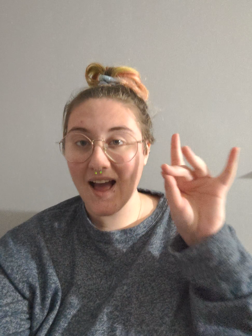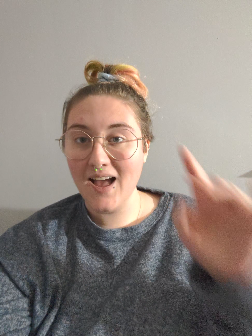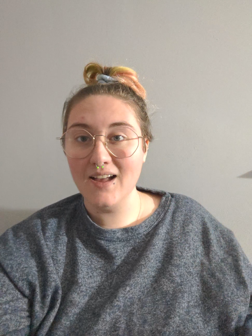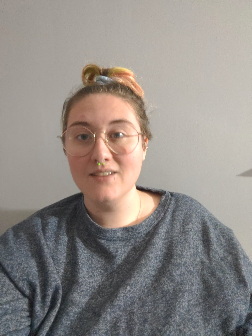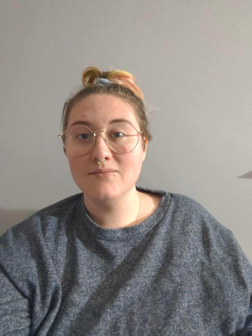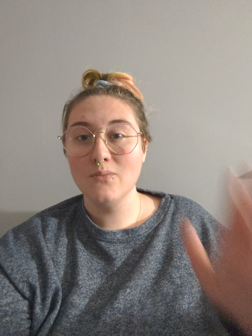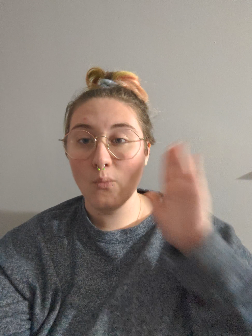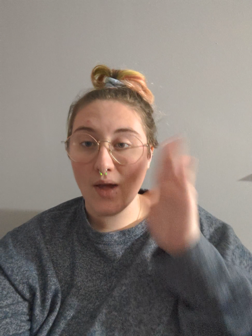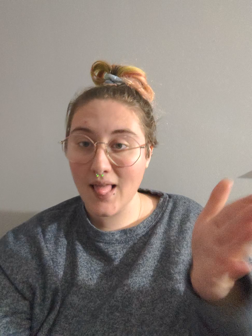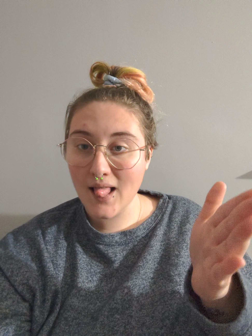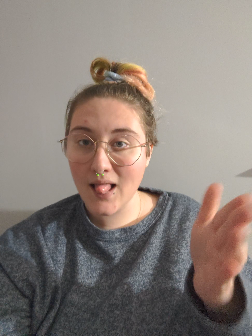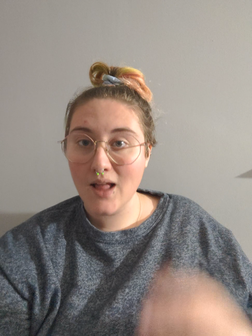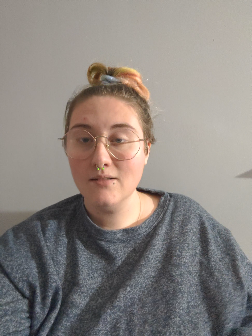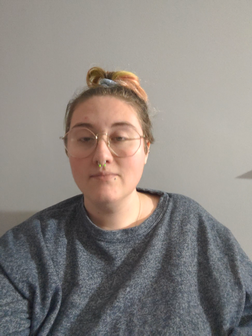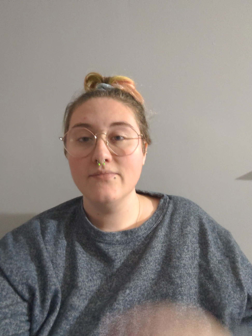will